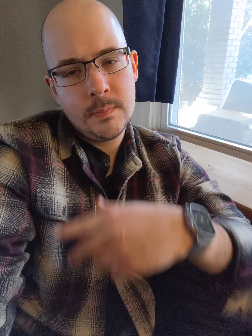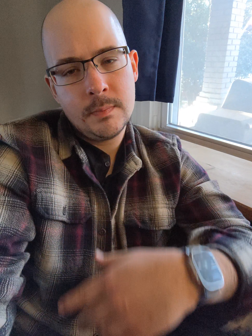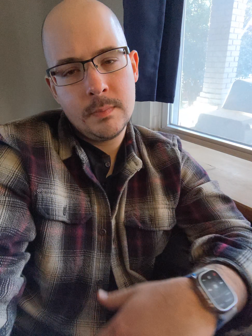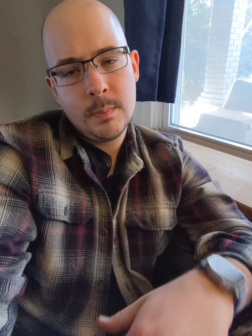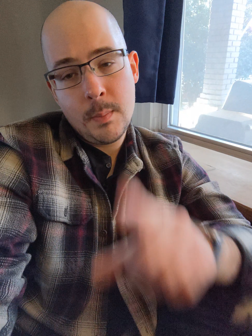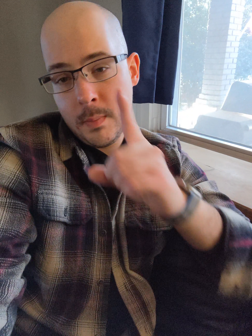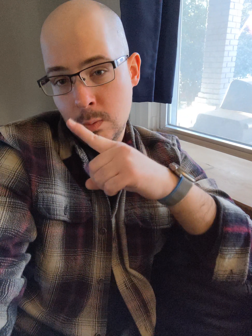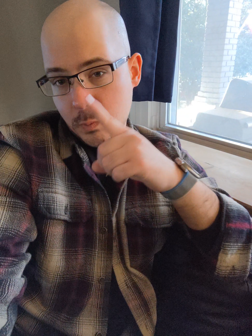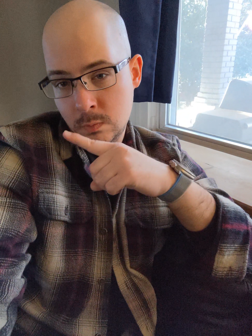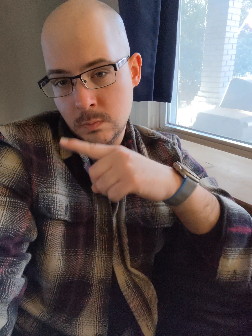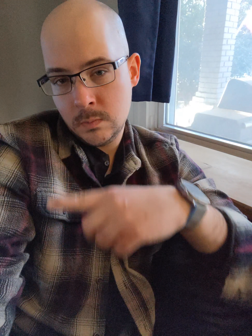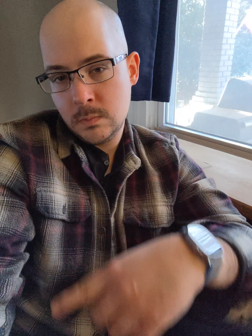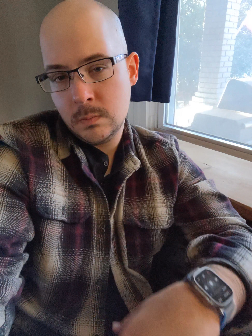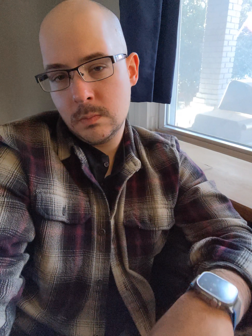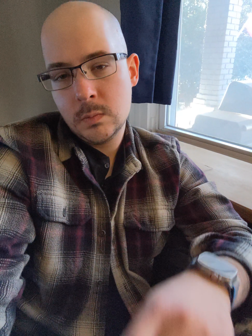mouse